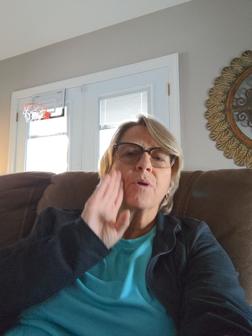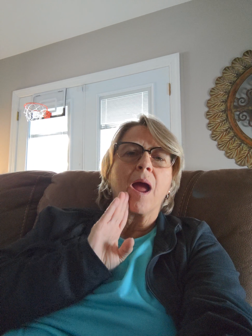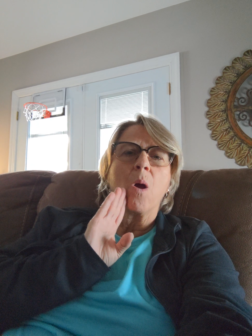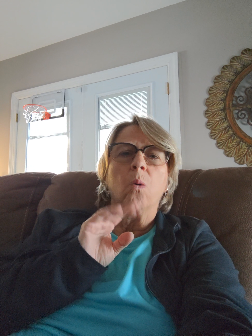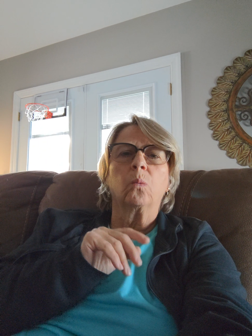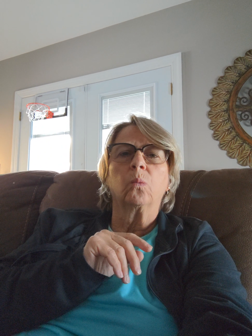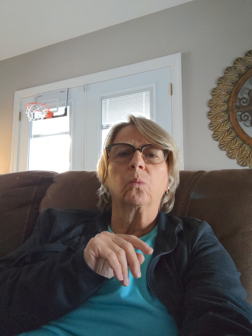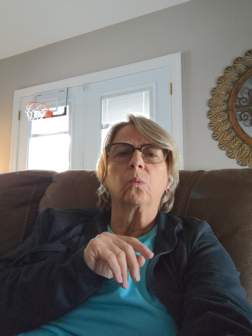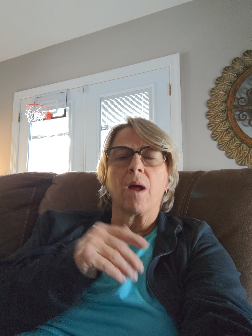brown